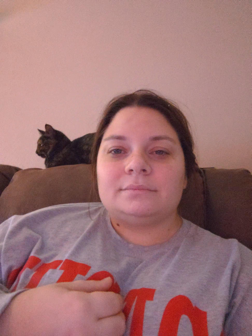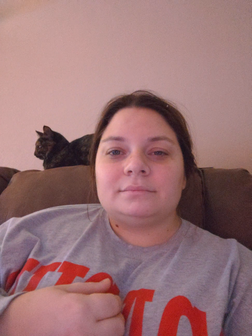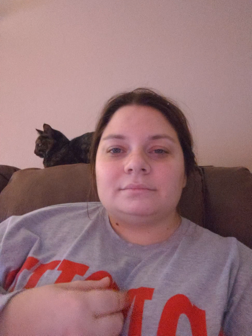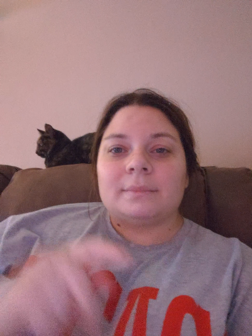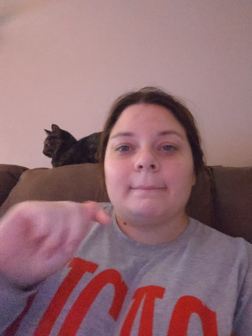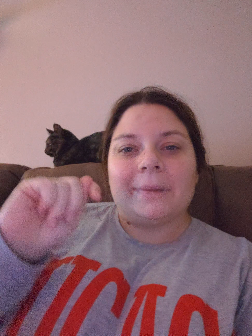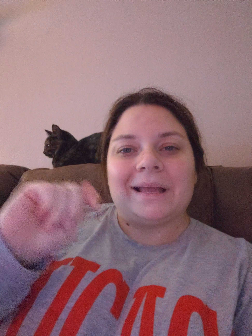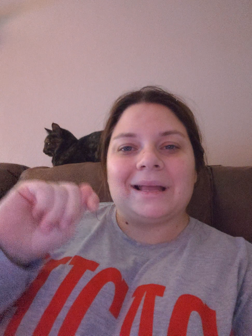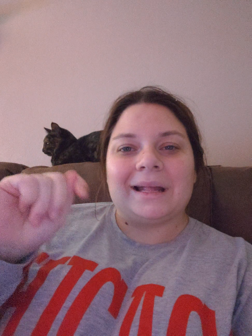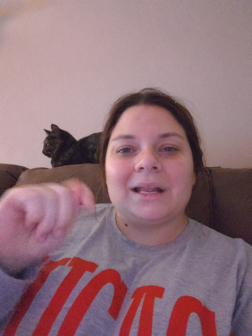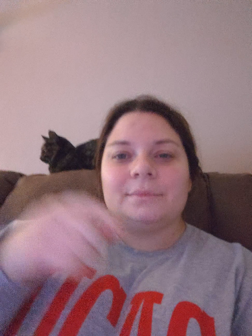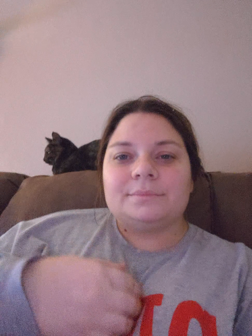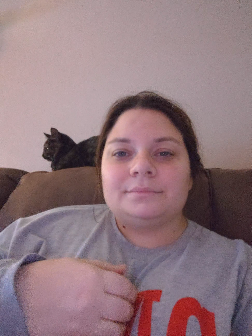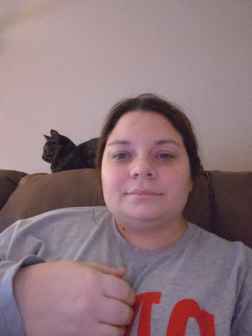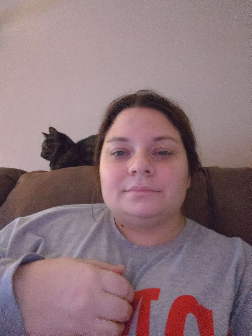potty